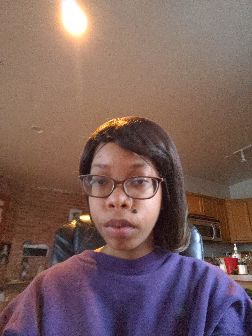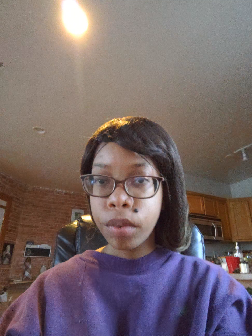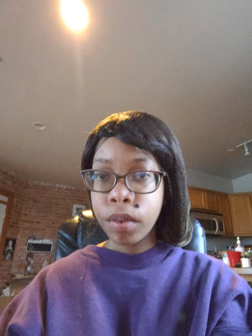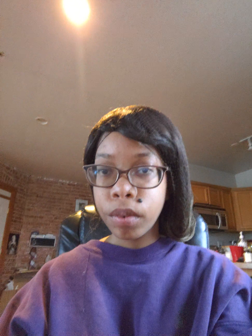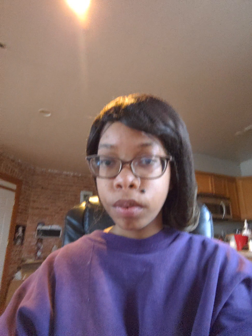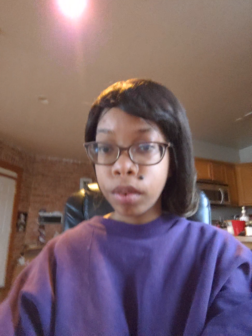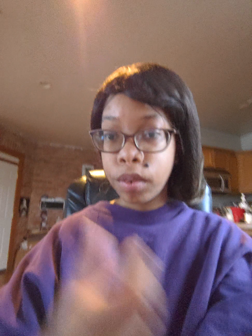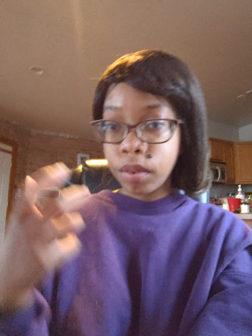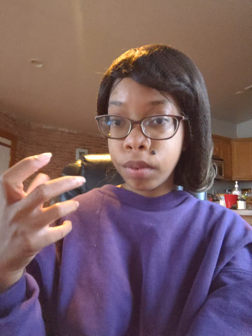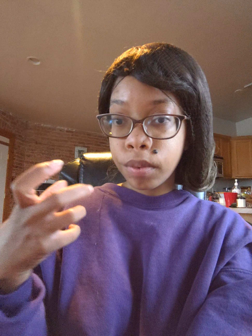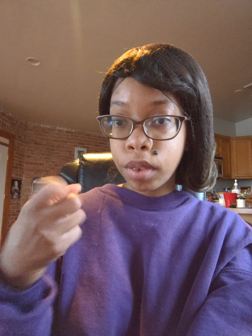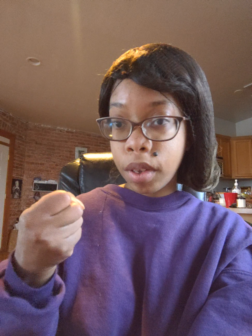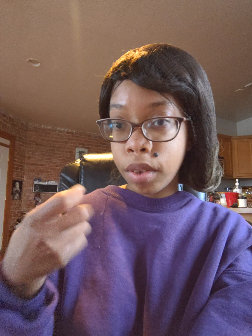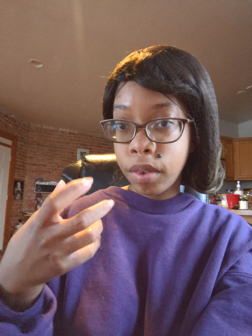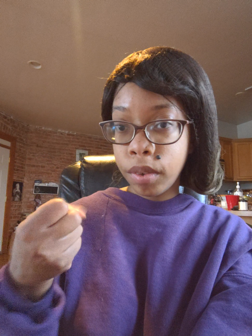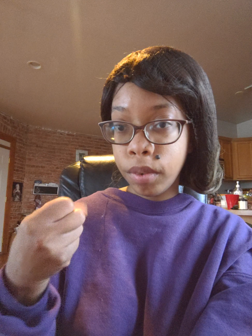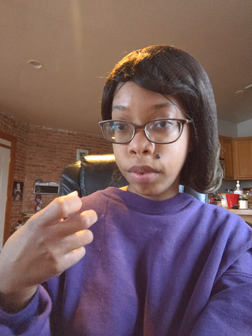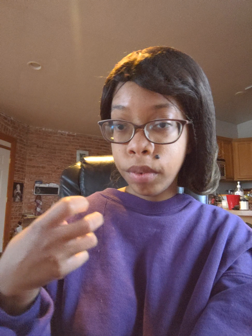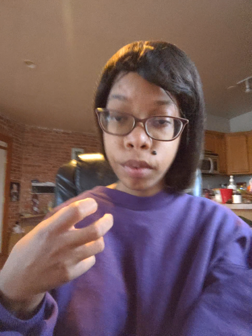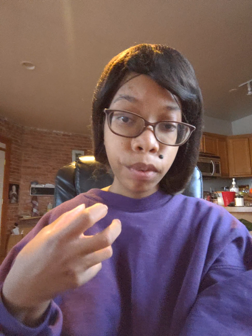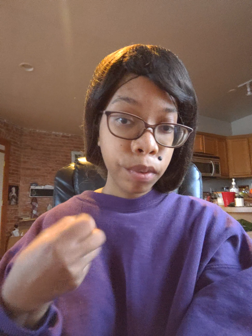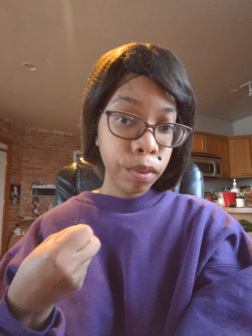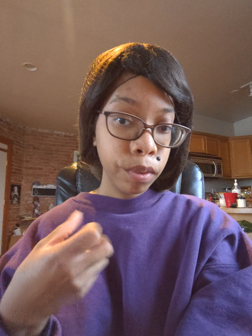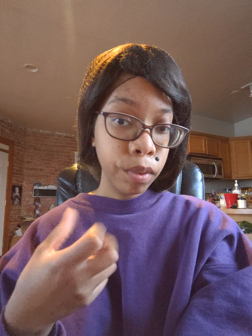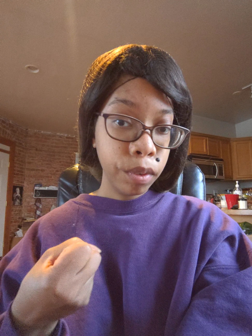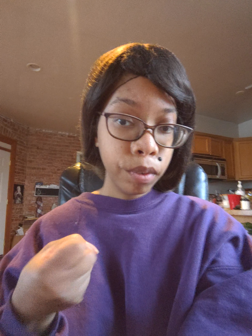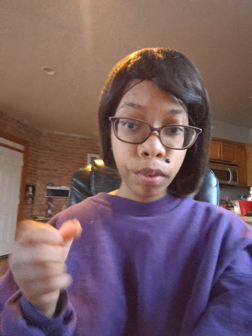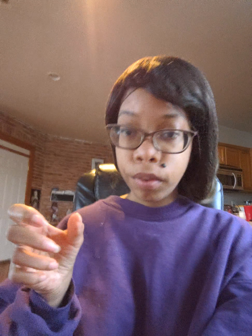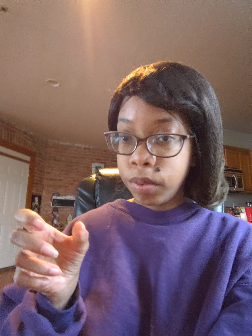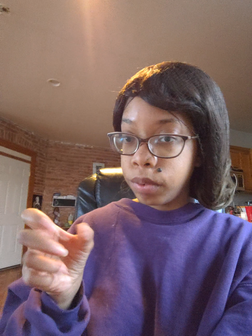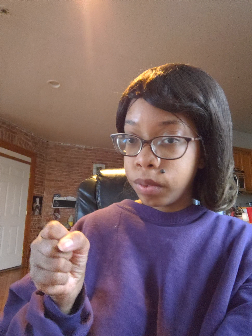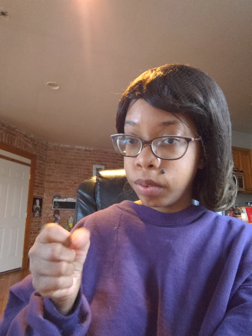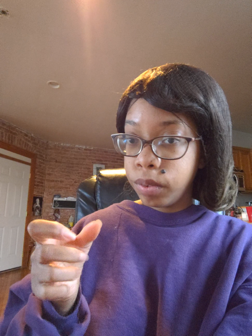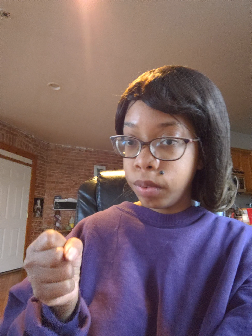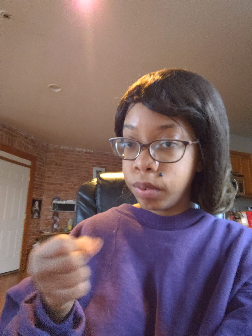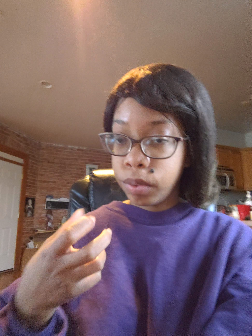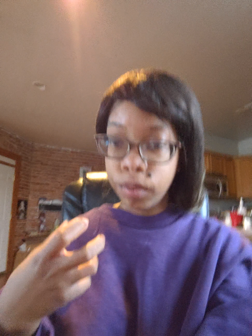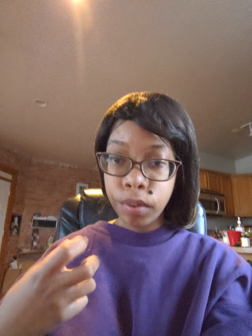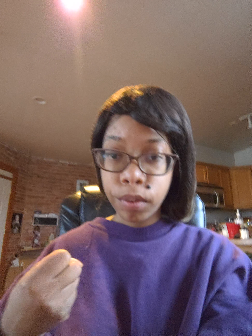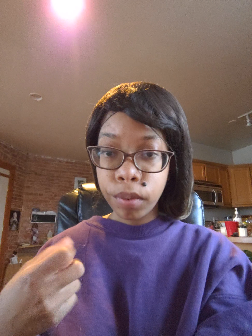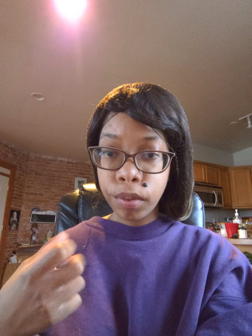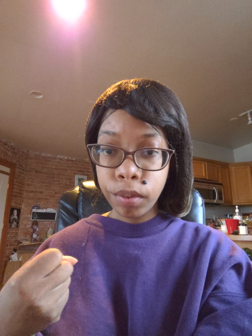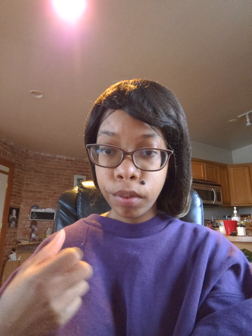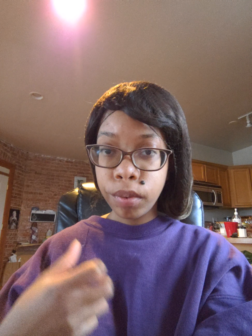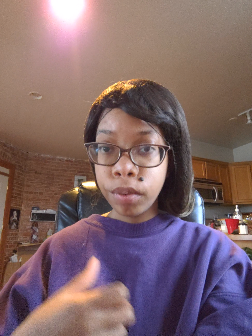milk